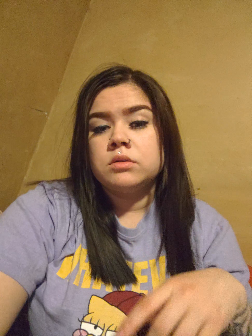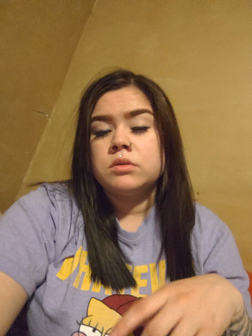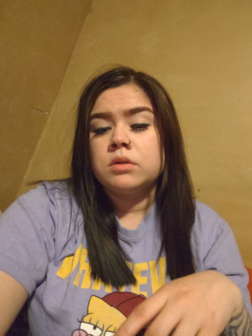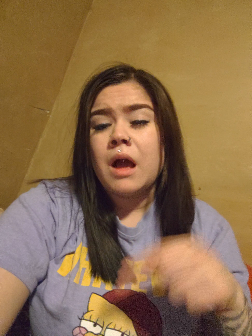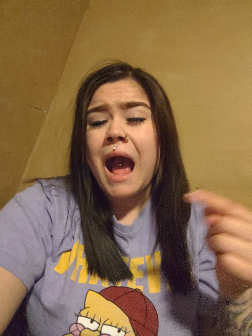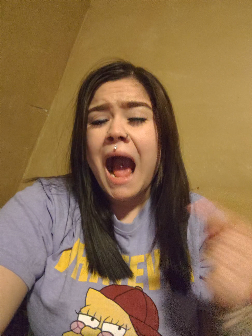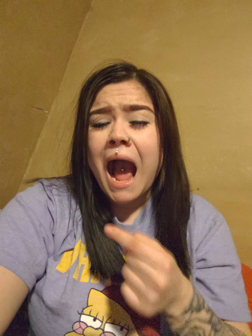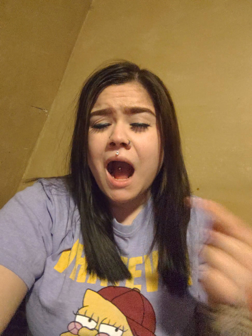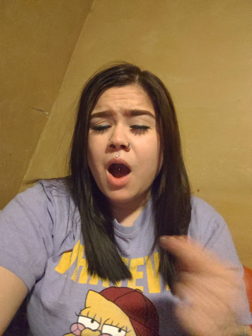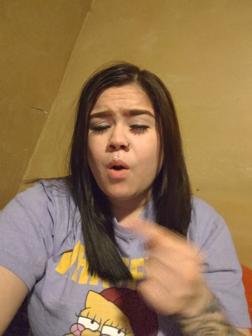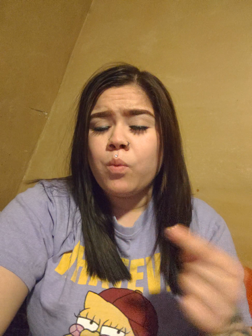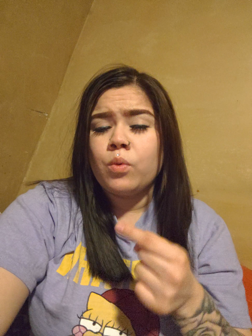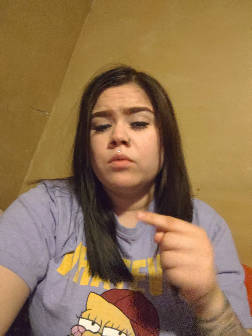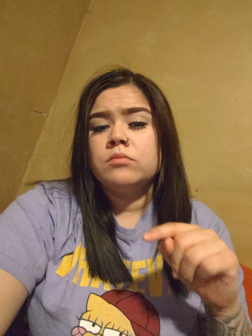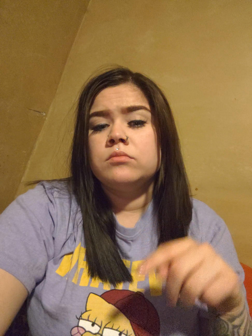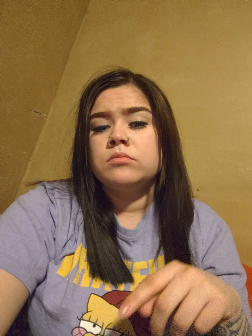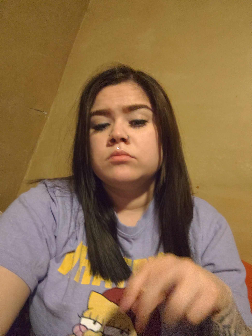owie